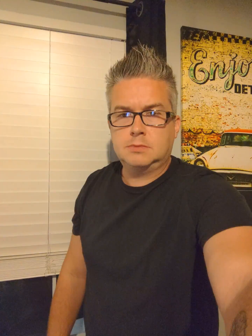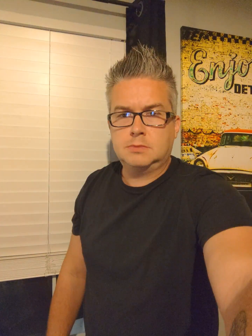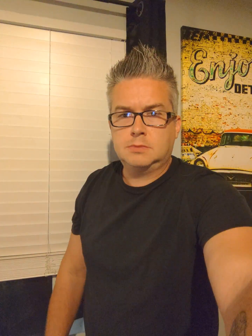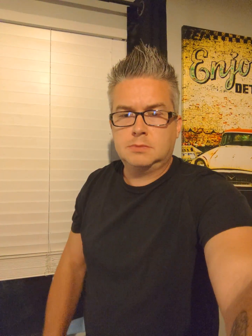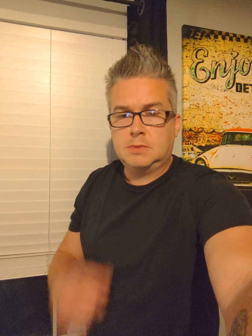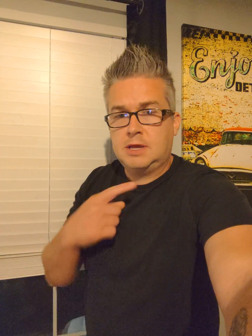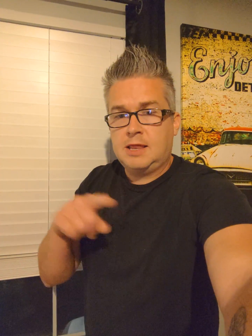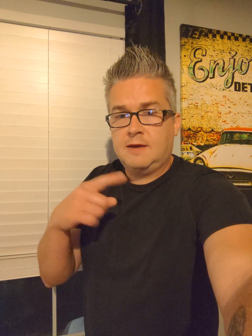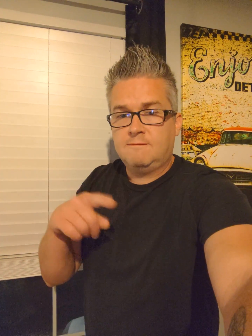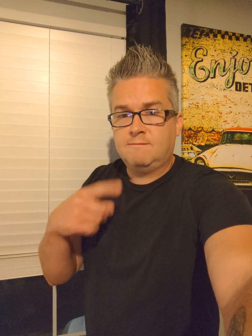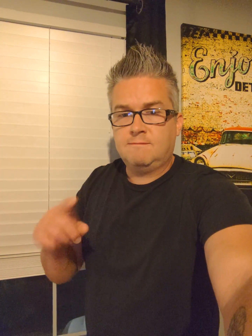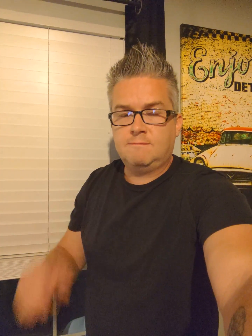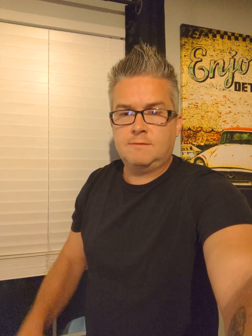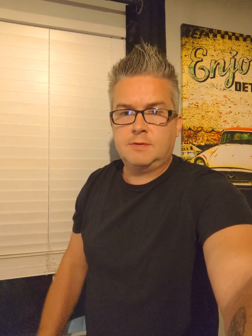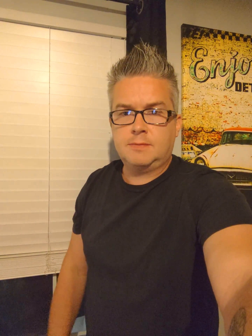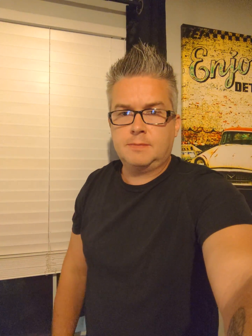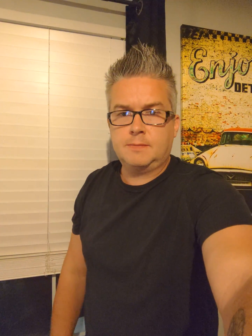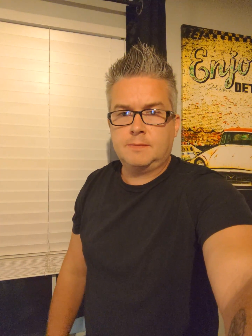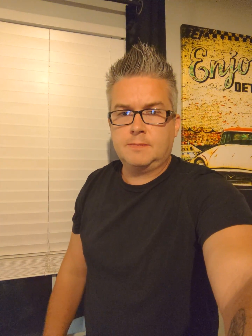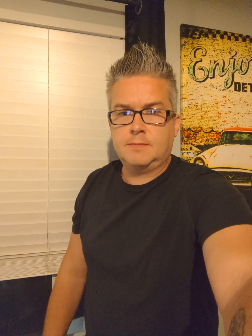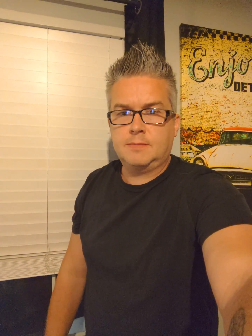knife